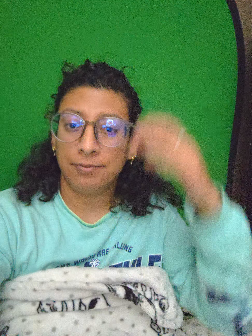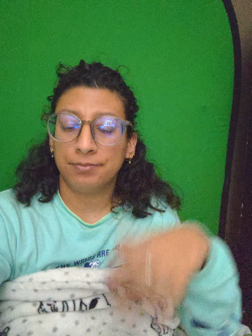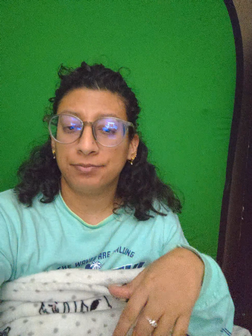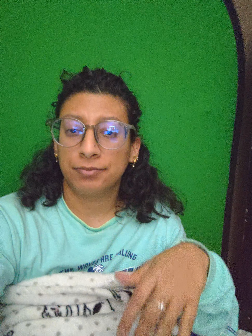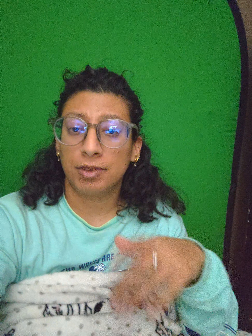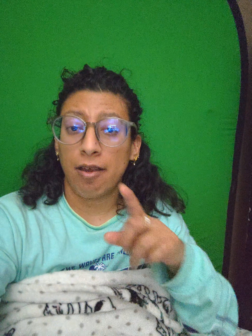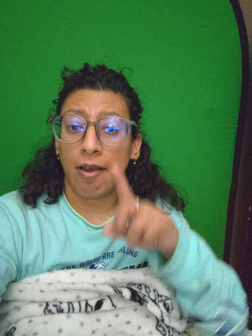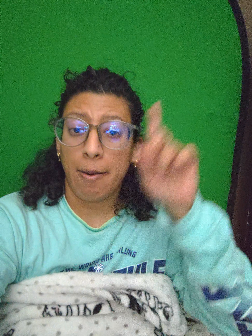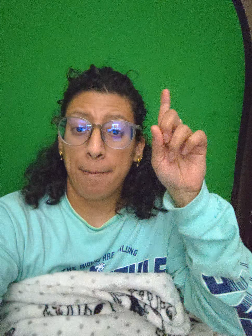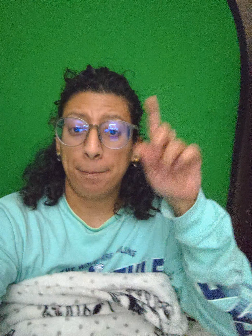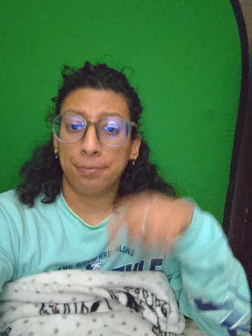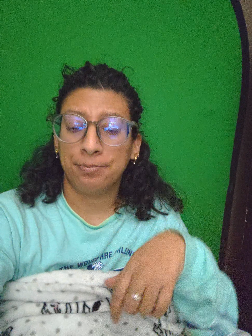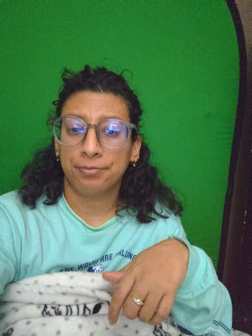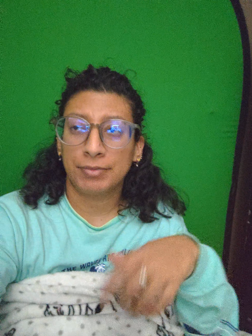up